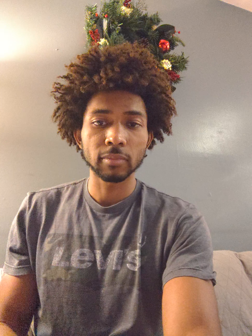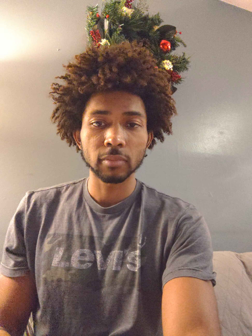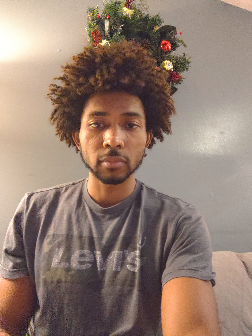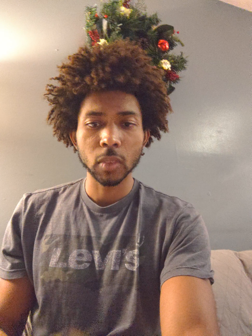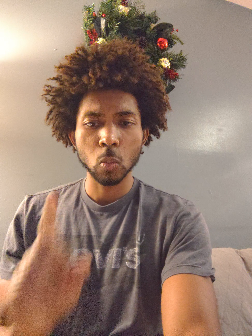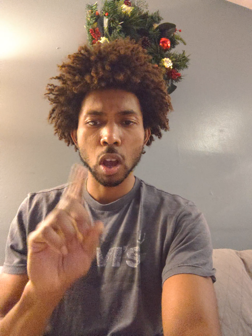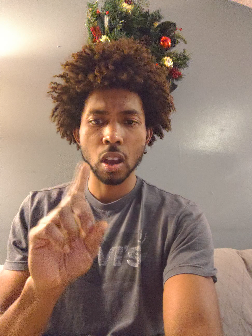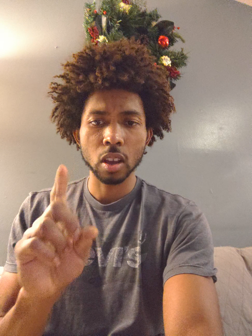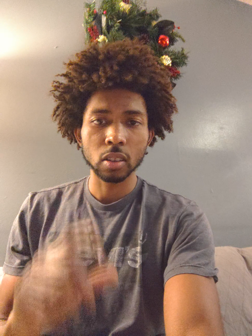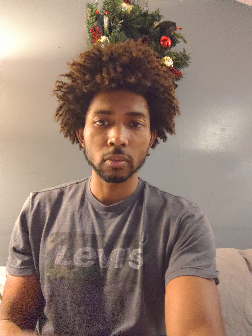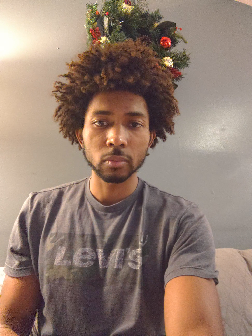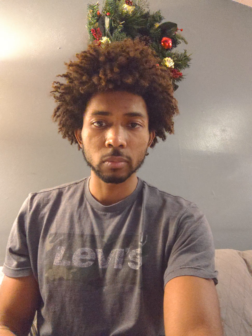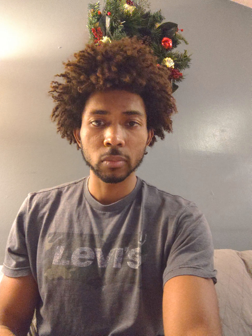where